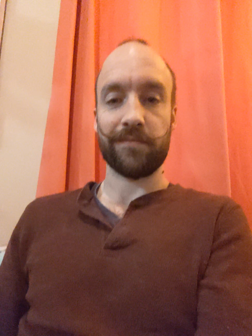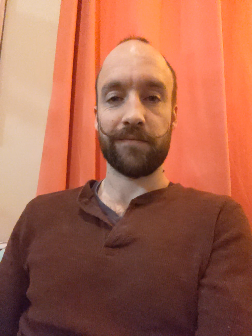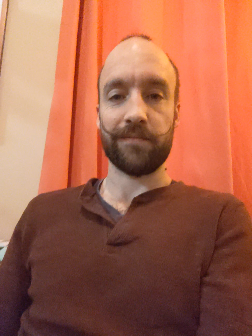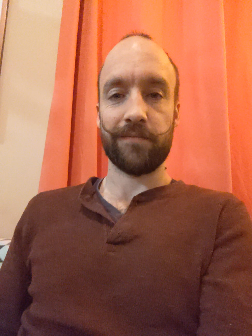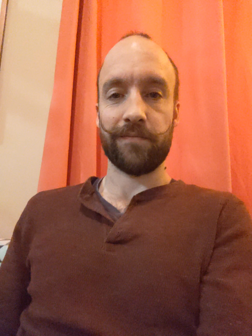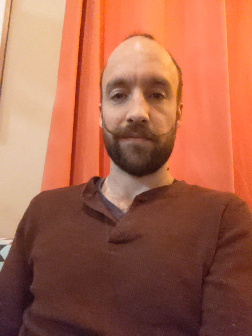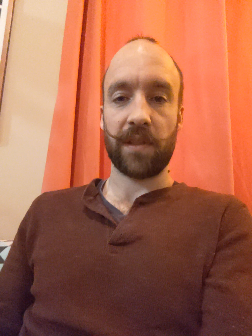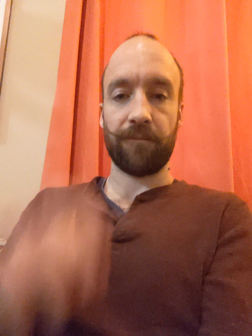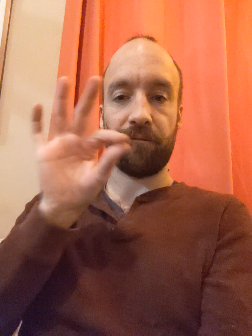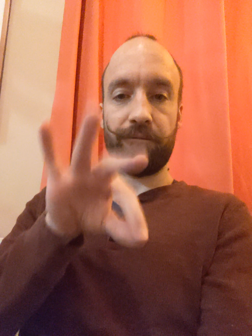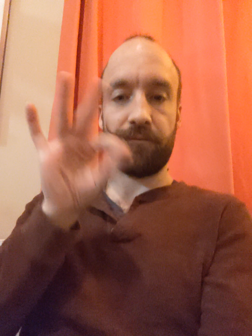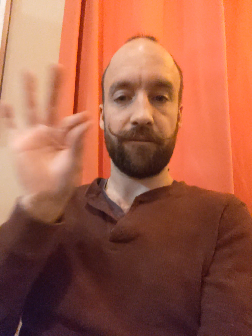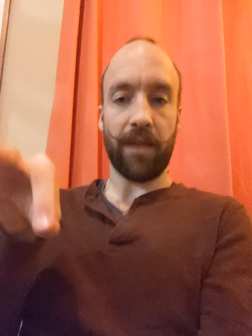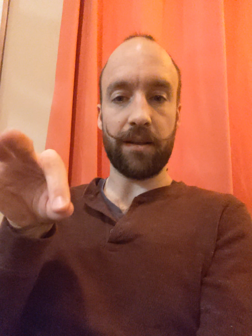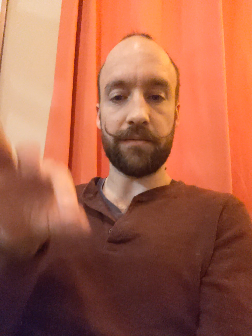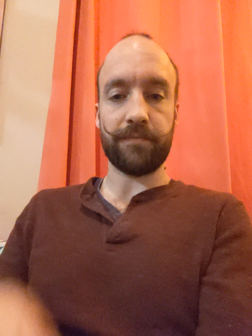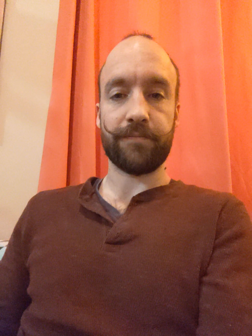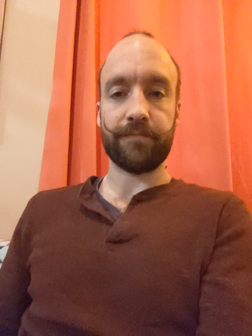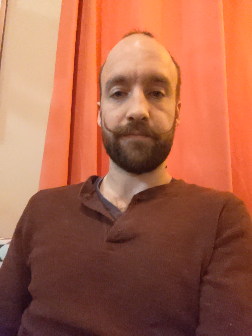french fries